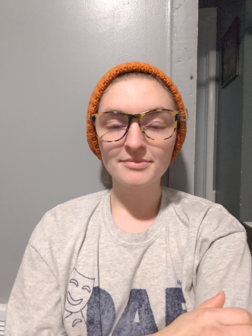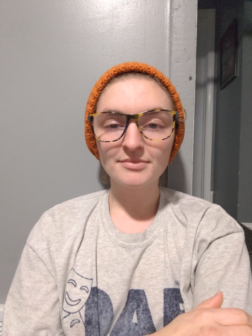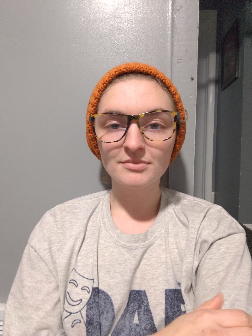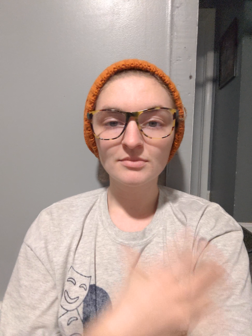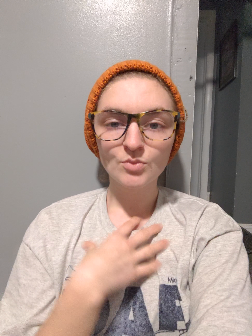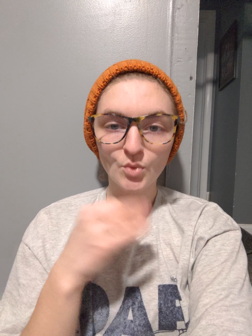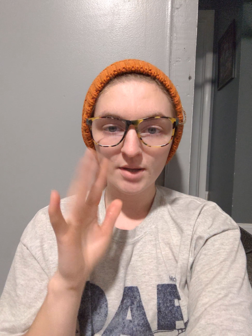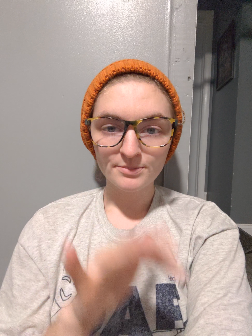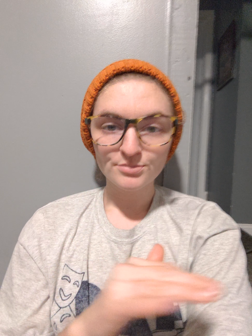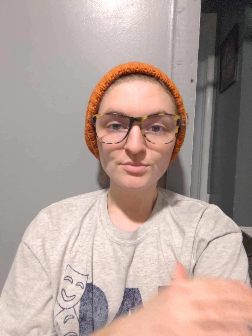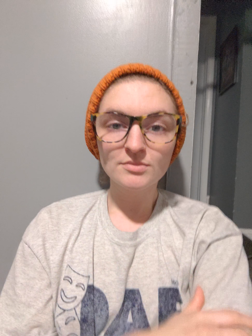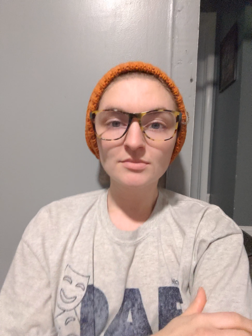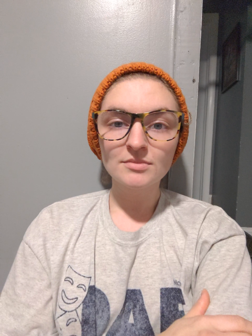snow